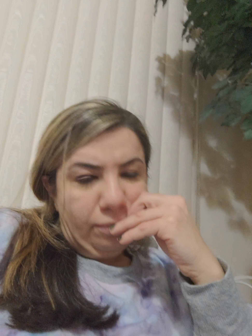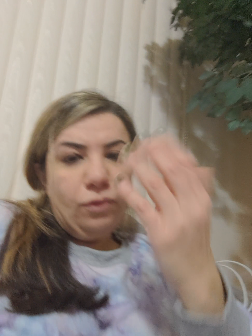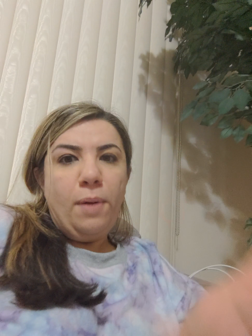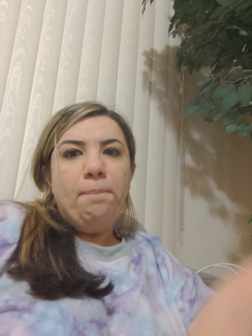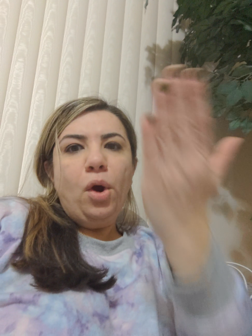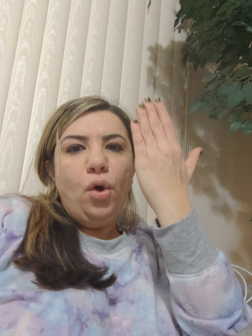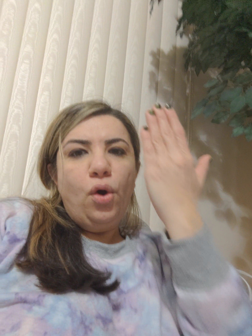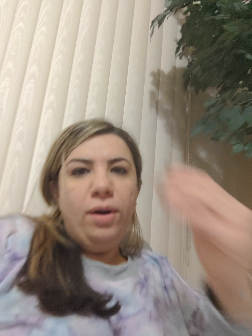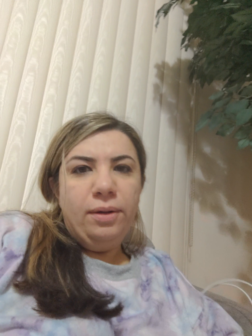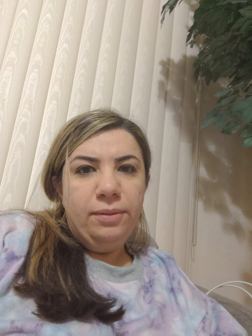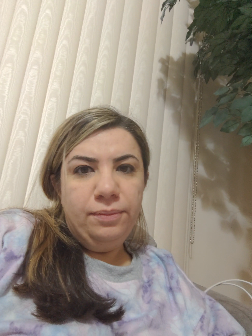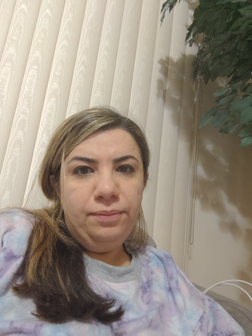morning